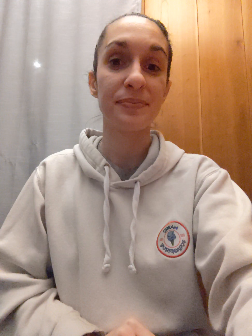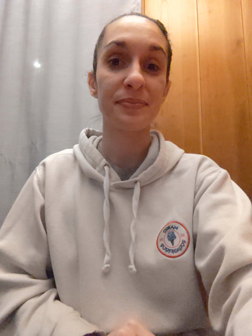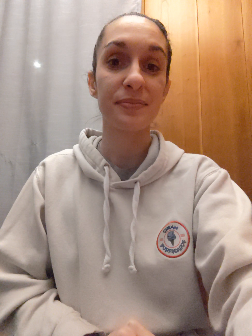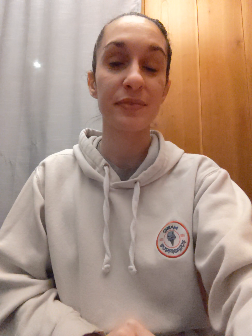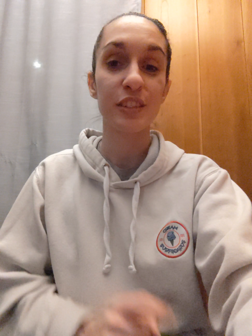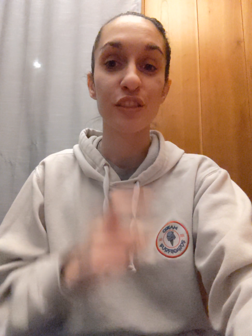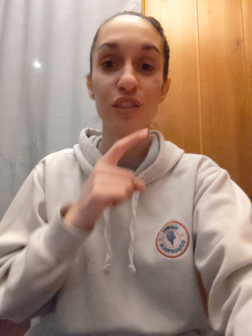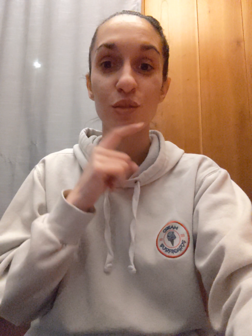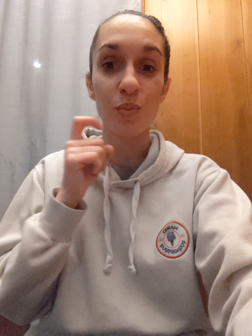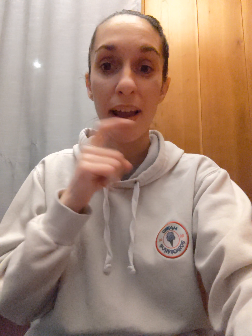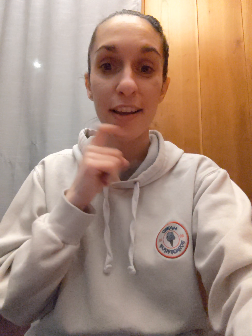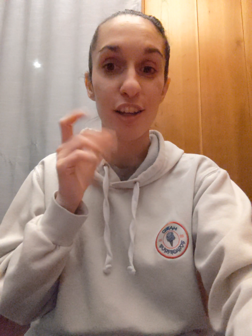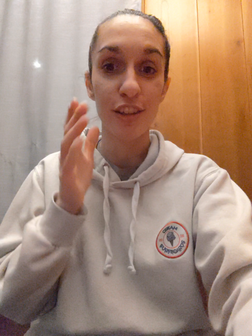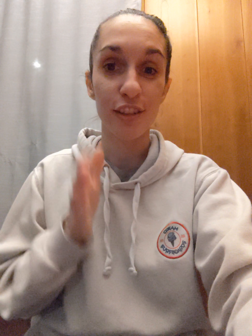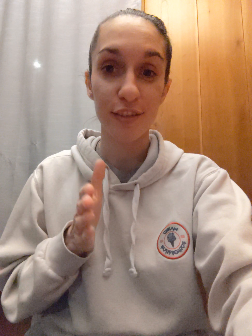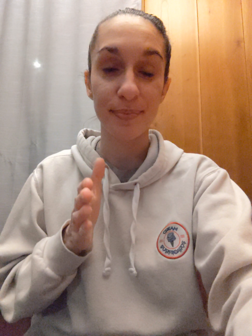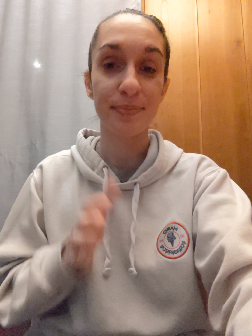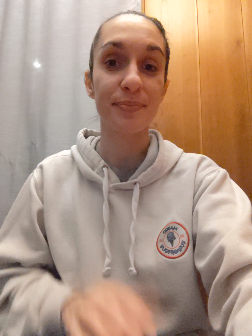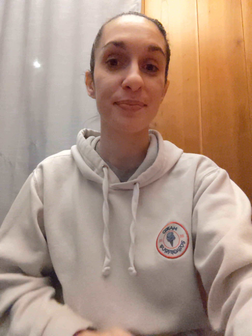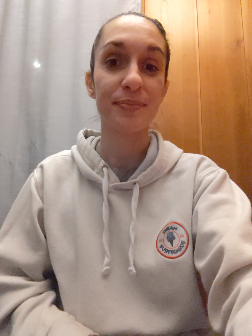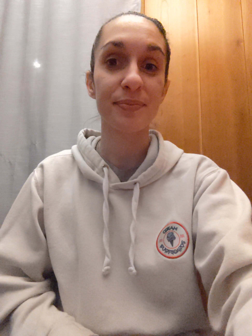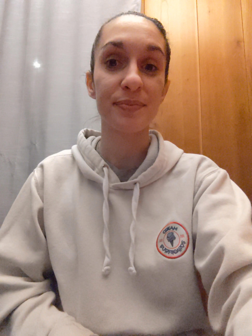dryer